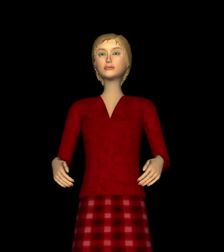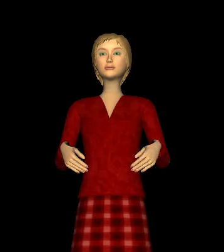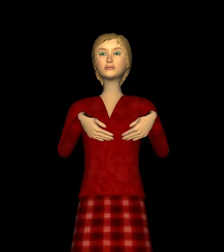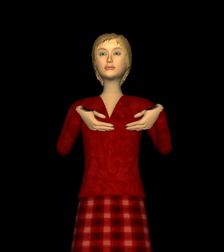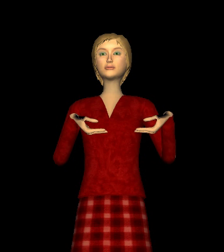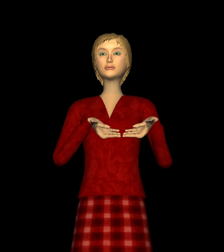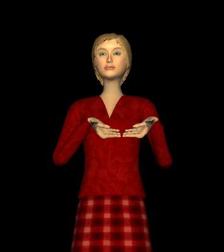طبق